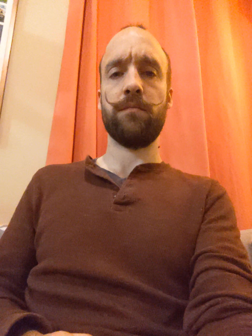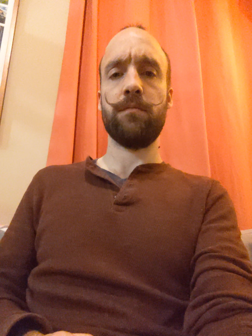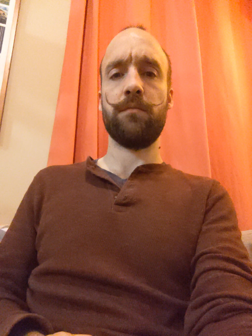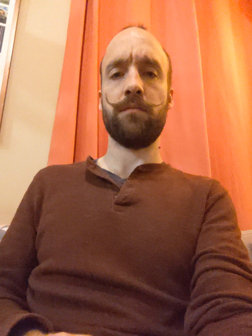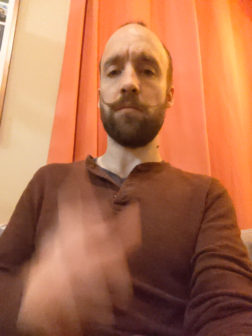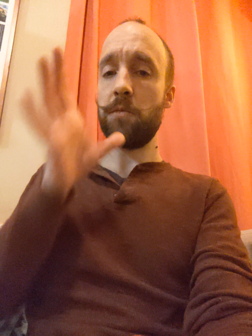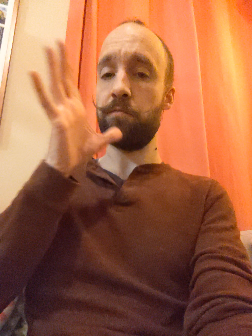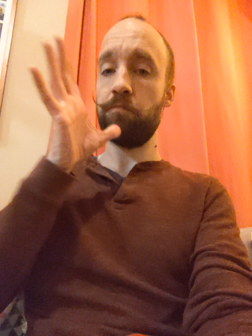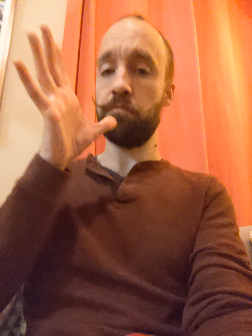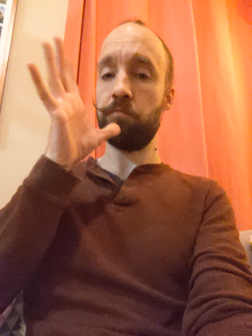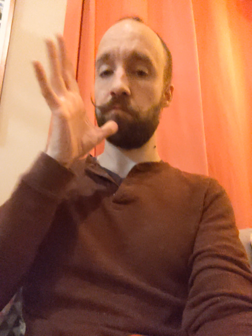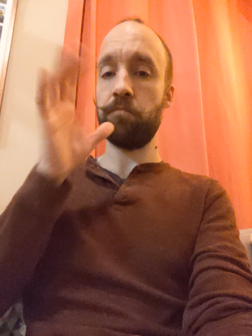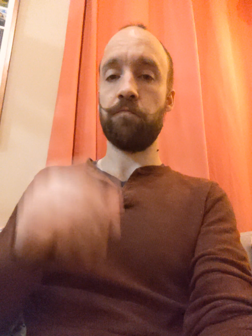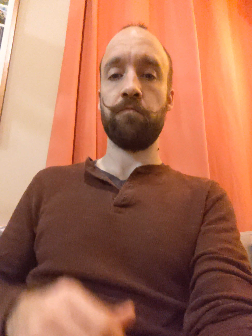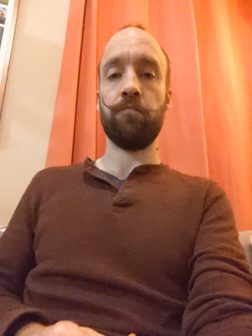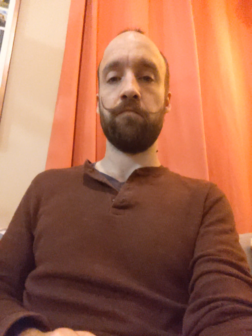mom